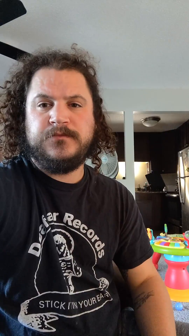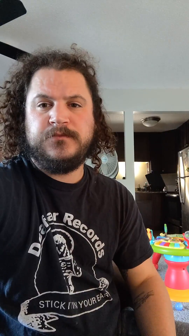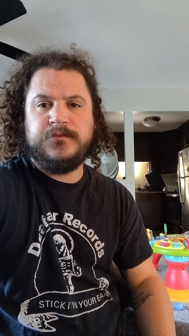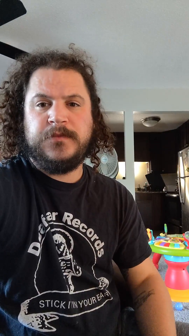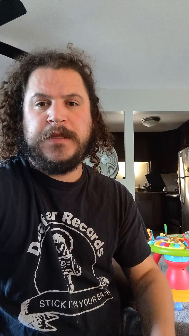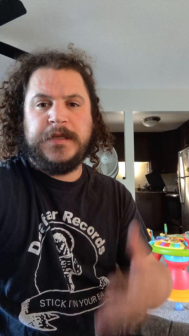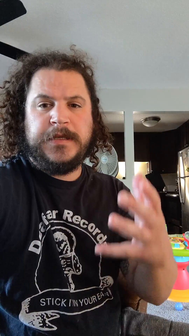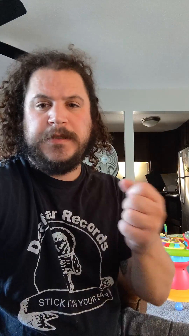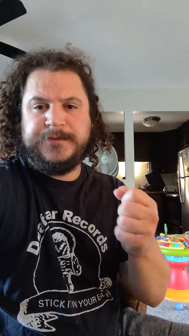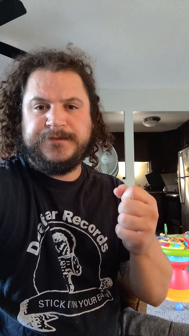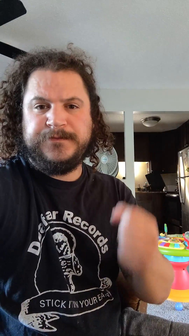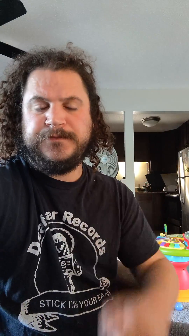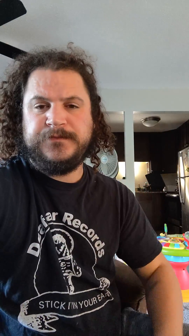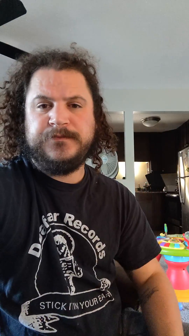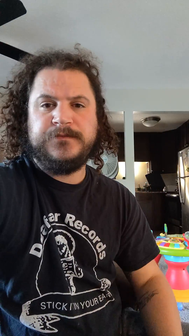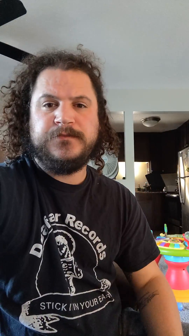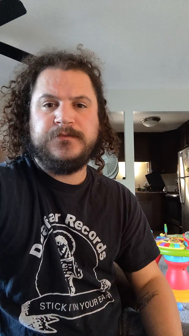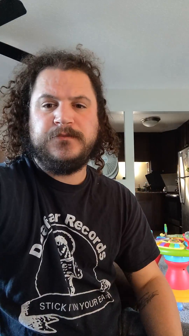get